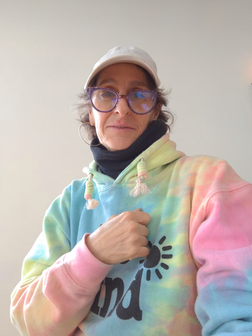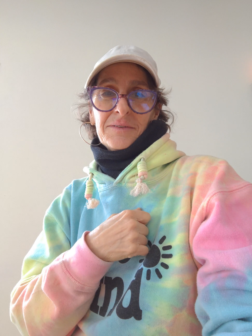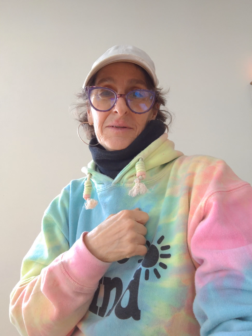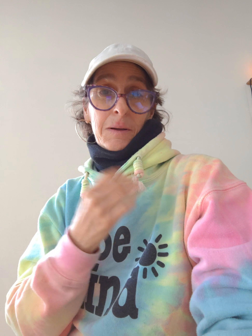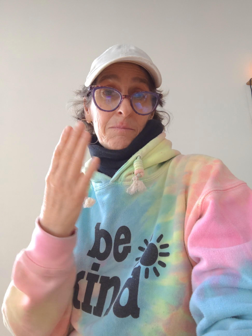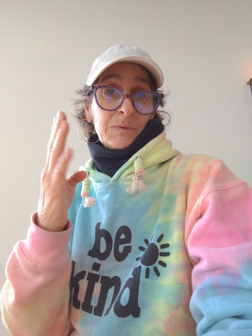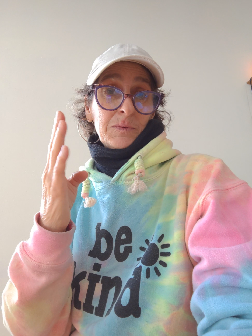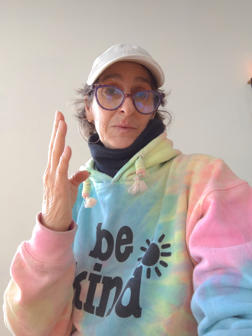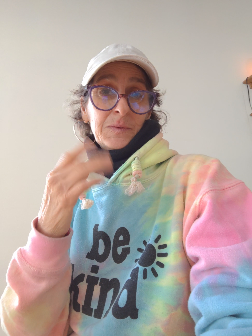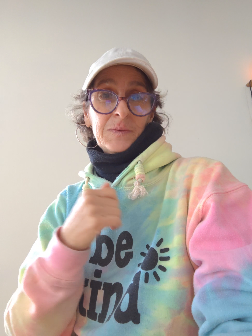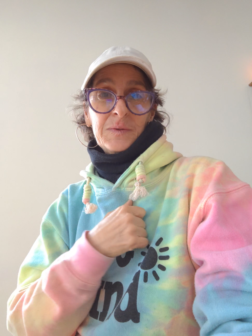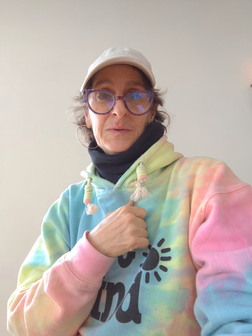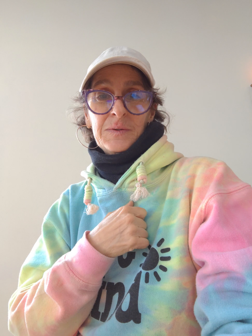blue